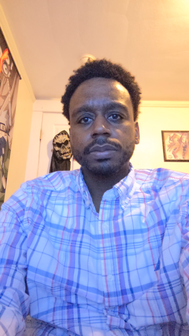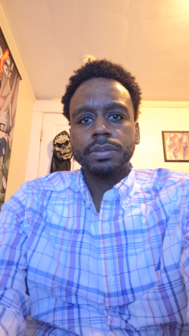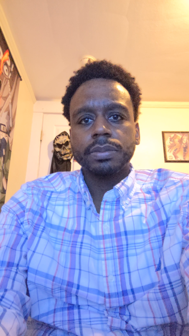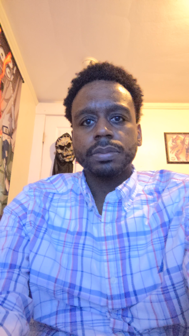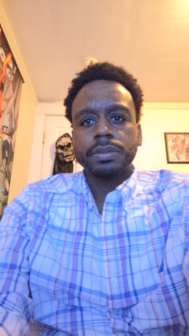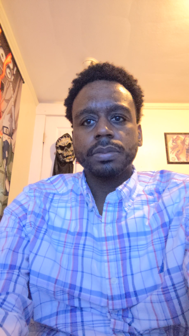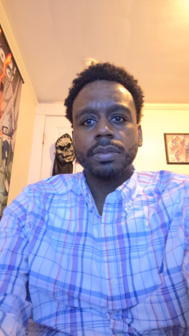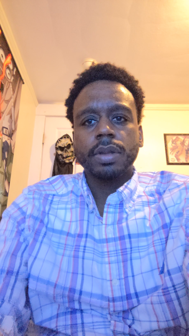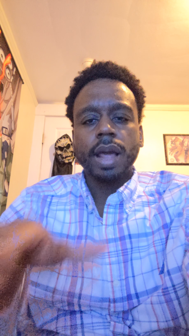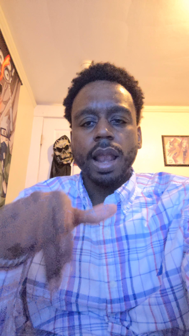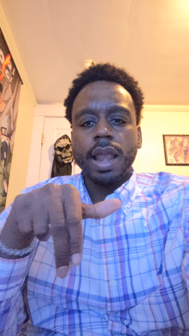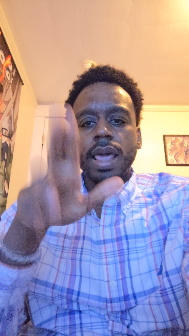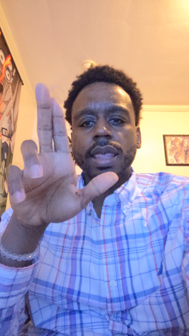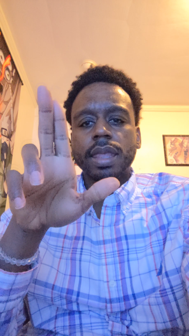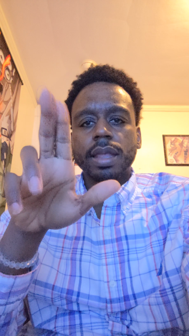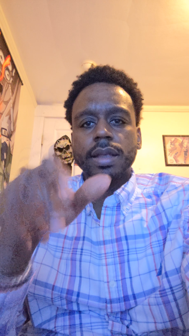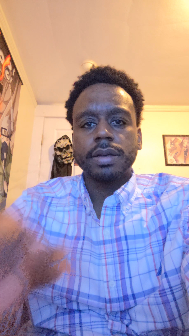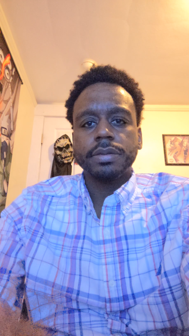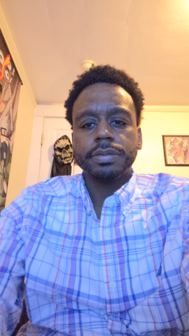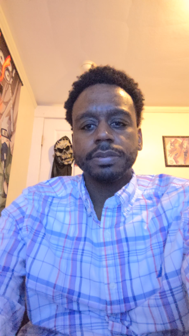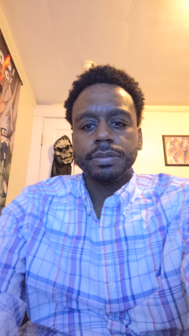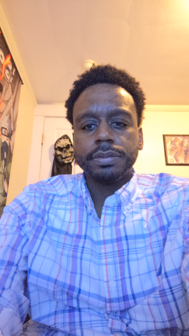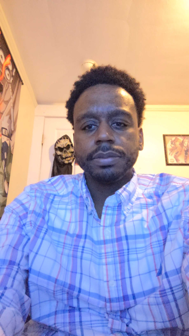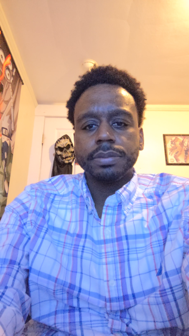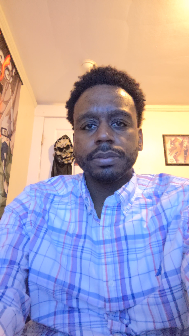lick